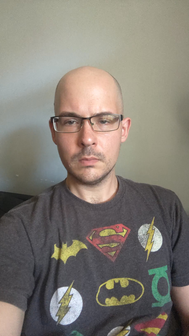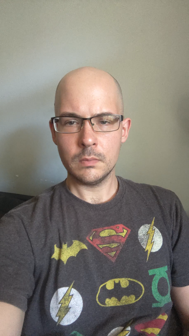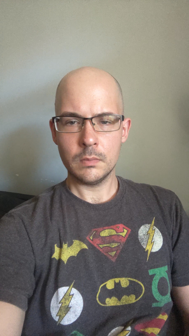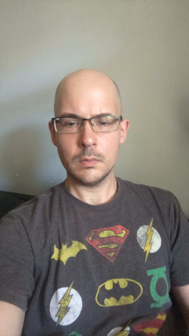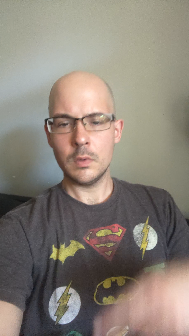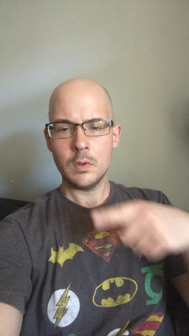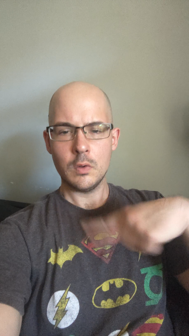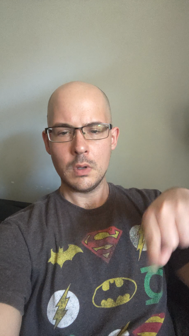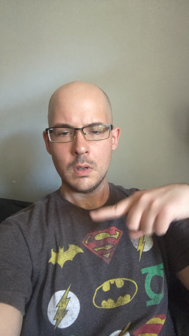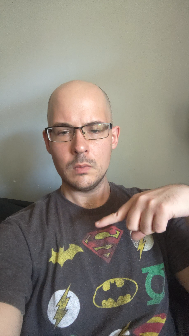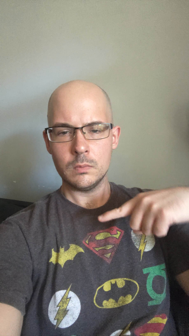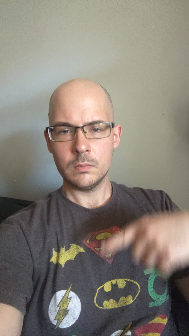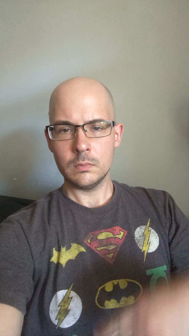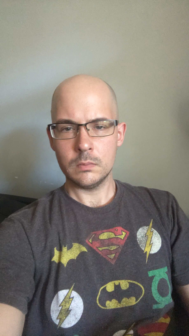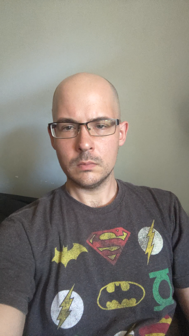around